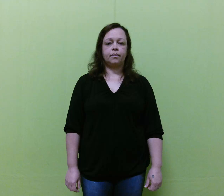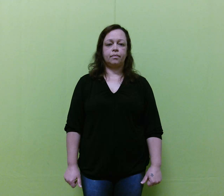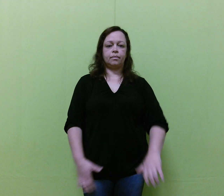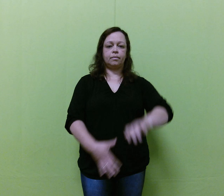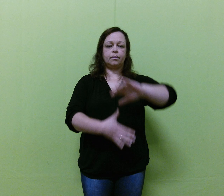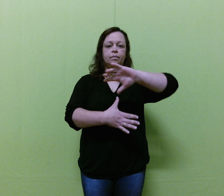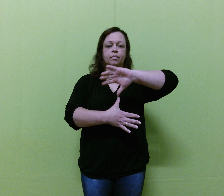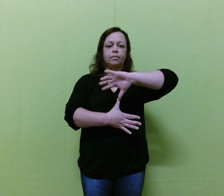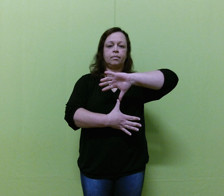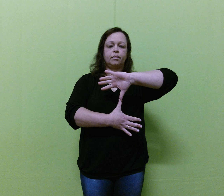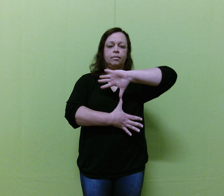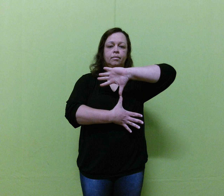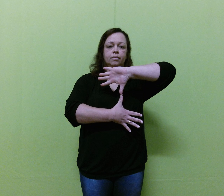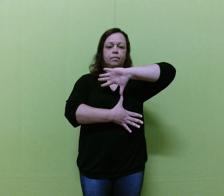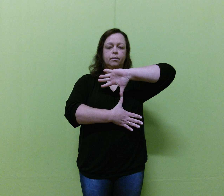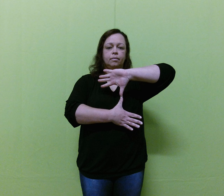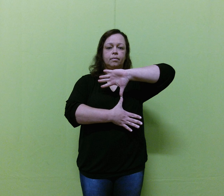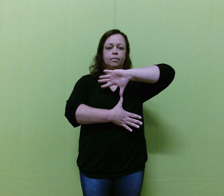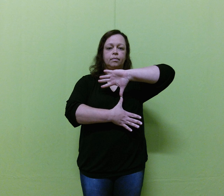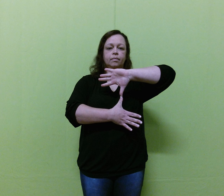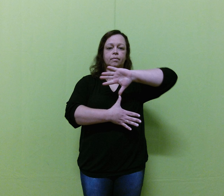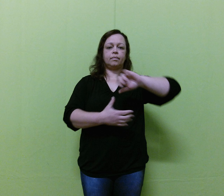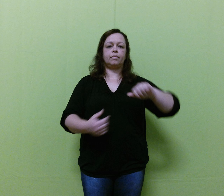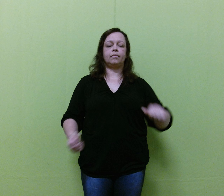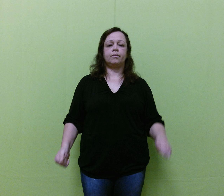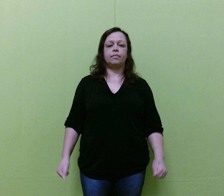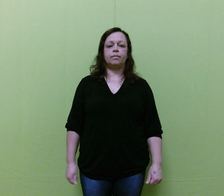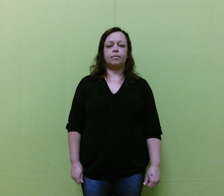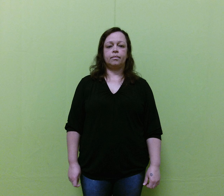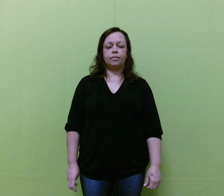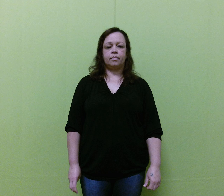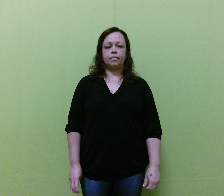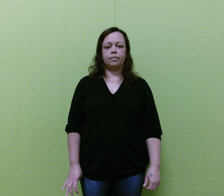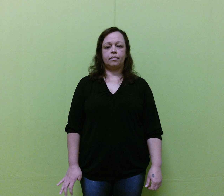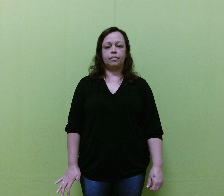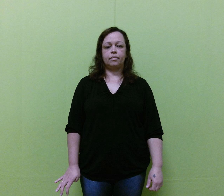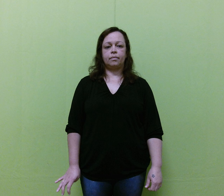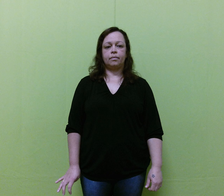América